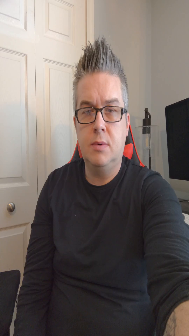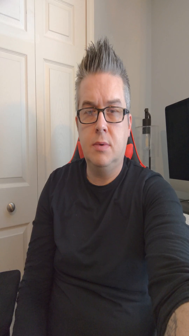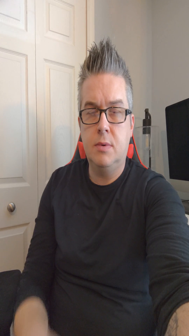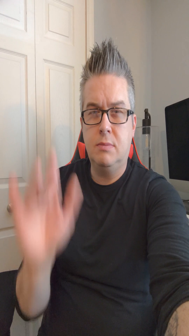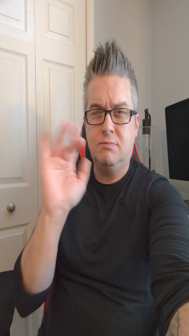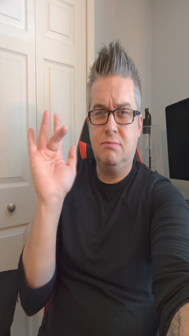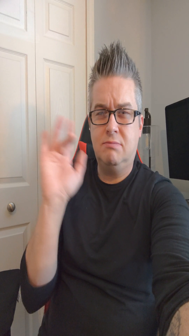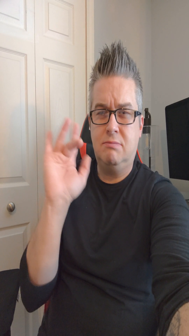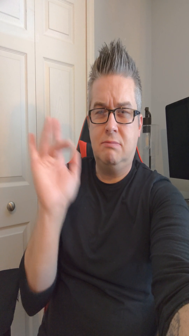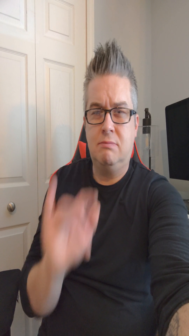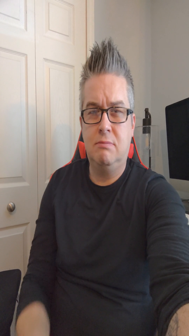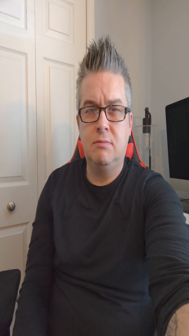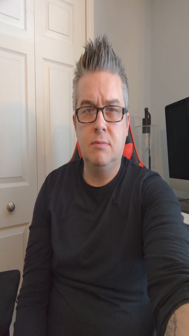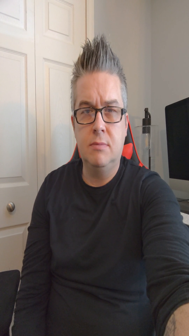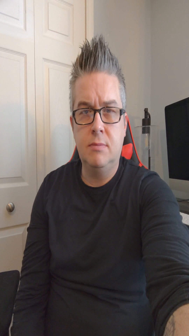yucky